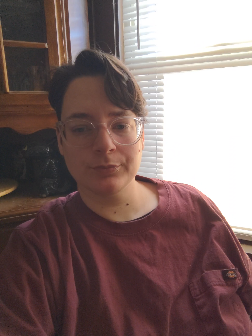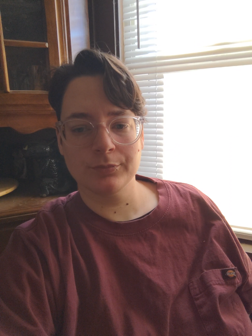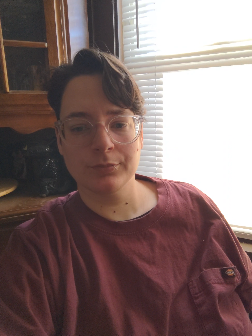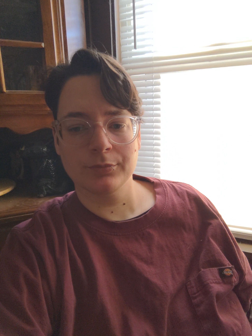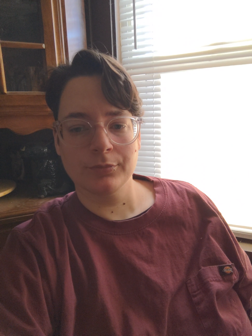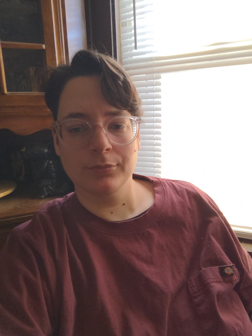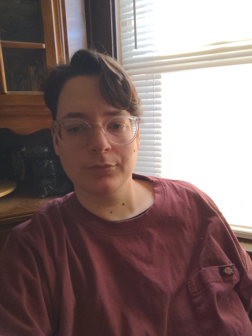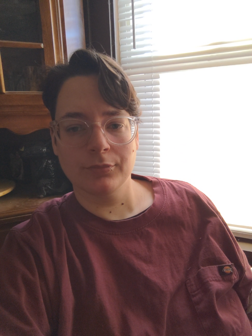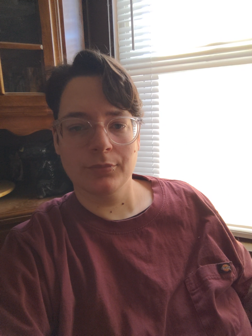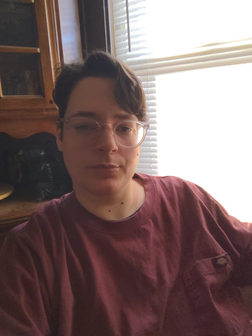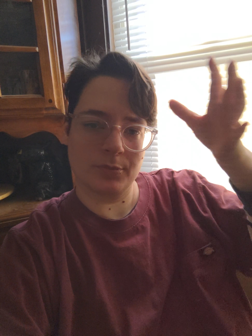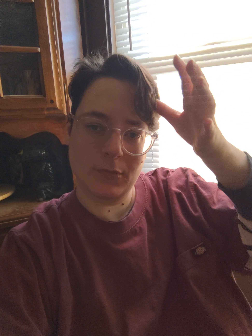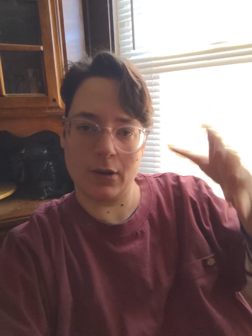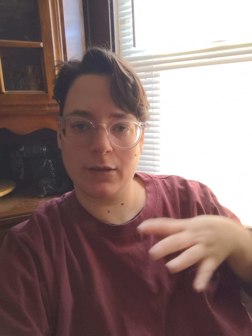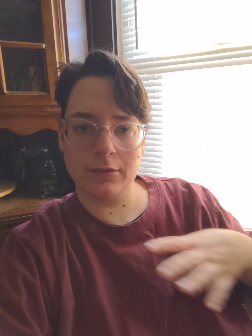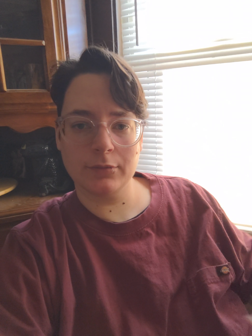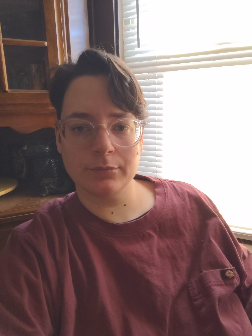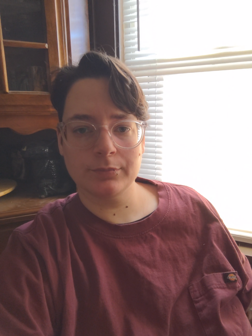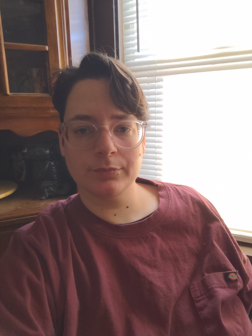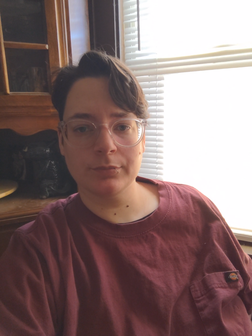man